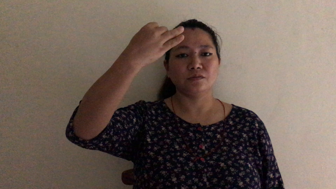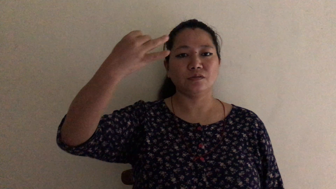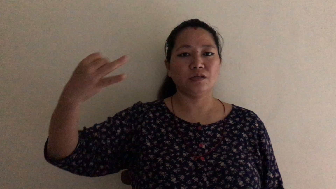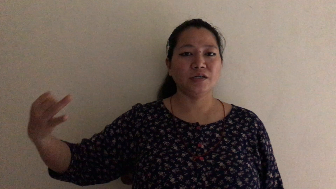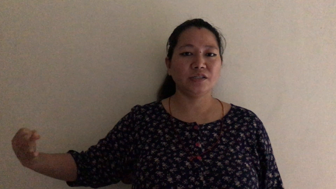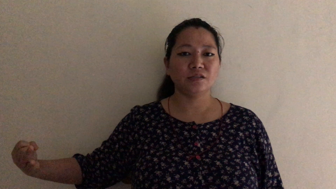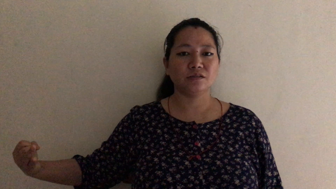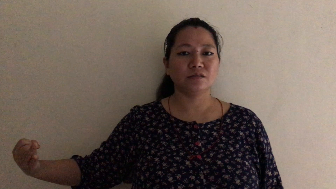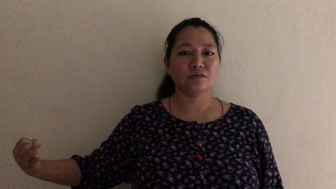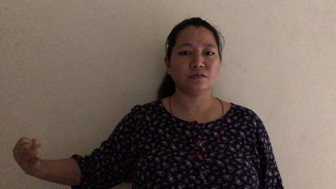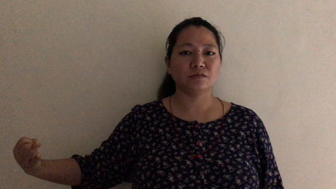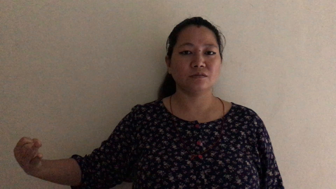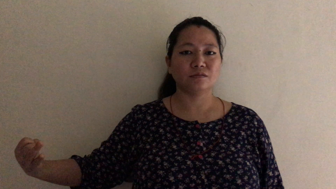औ